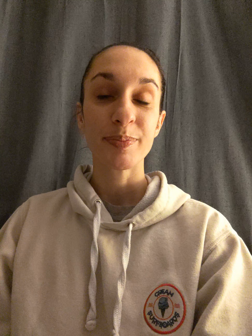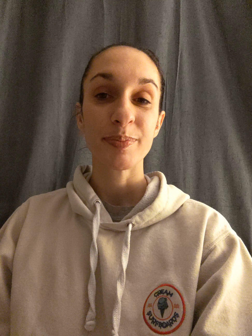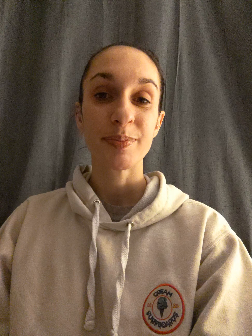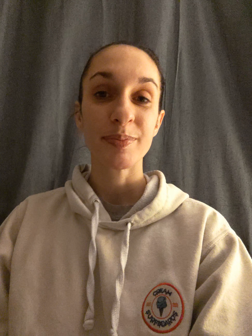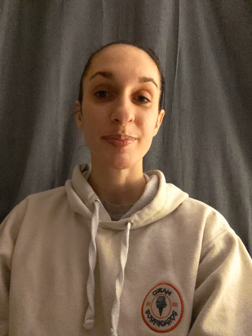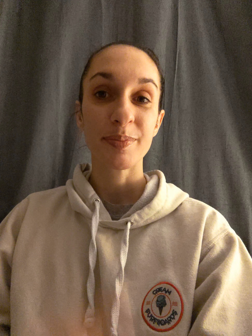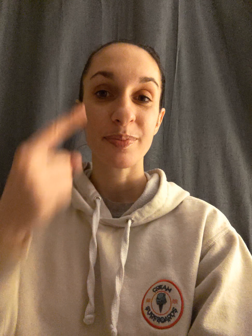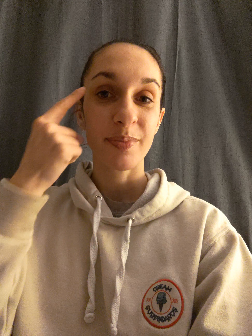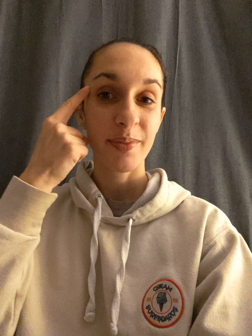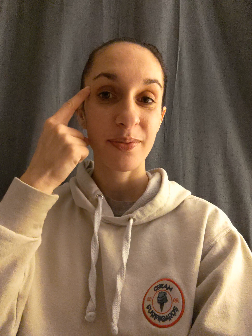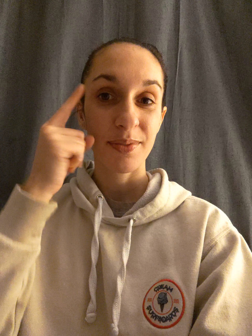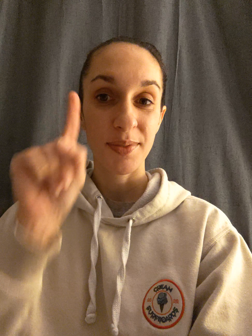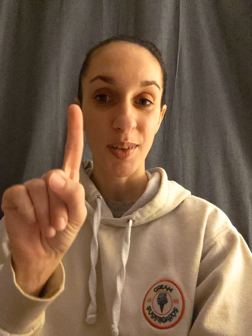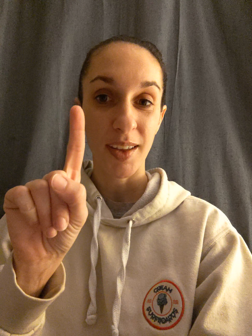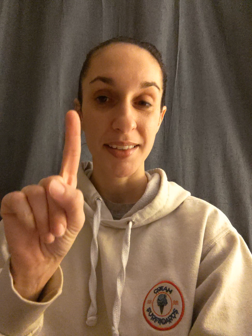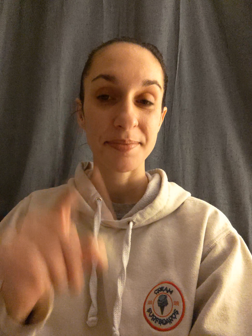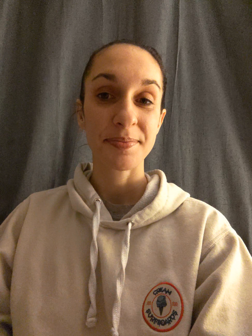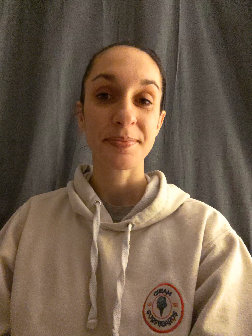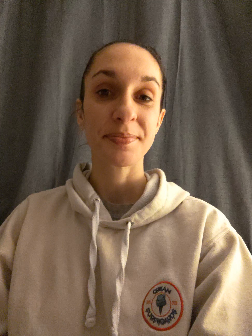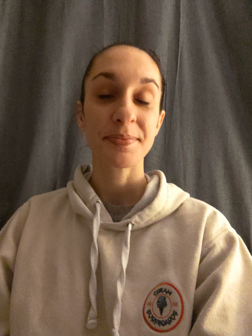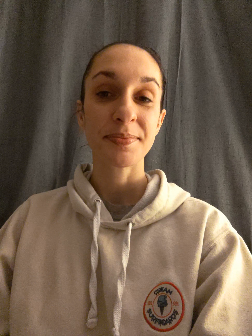for